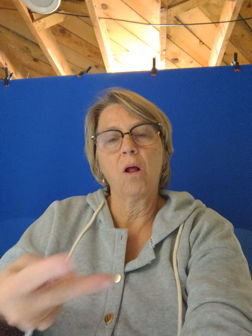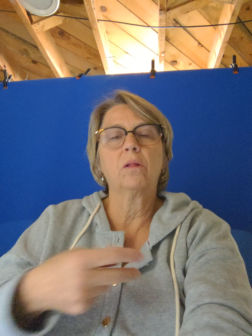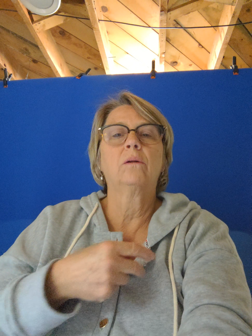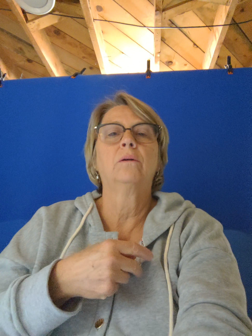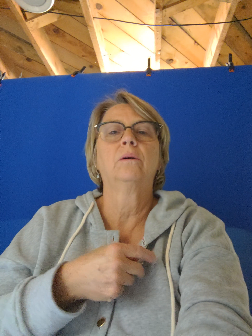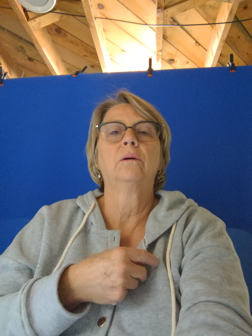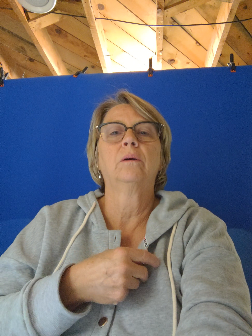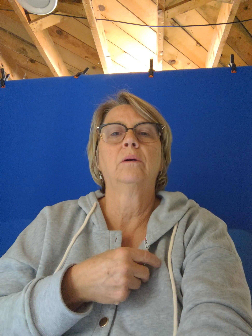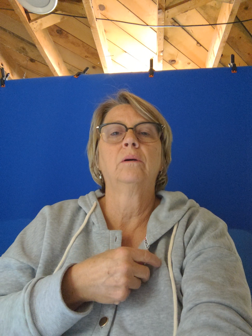fall